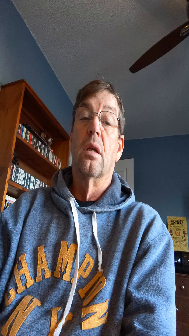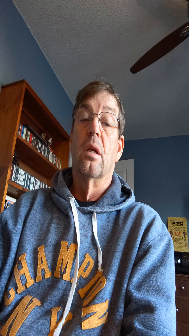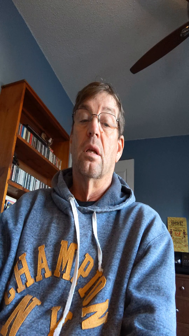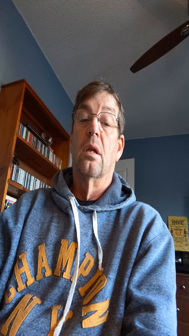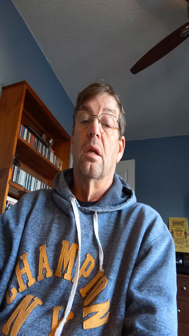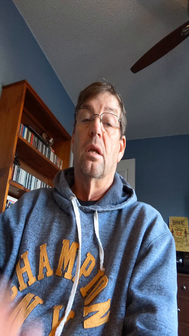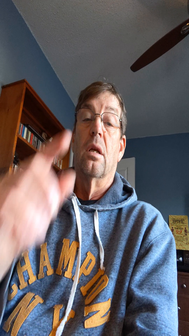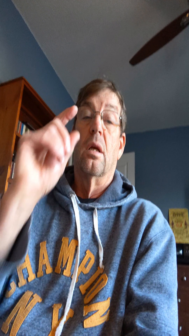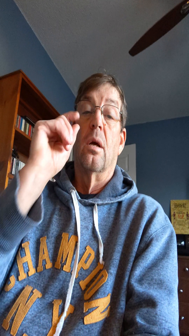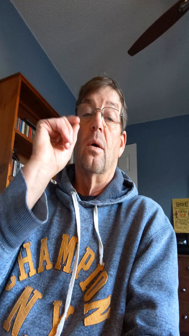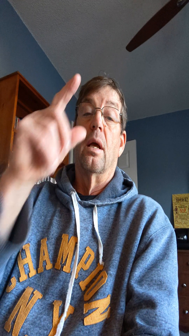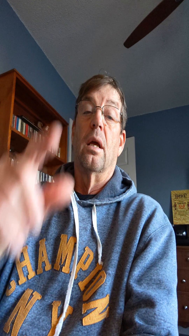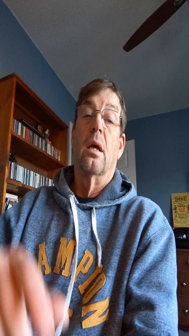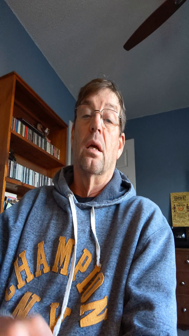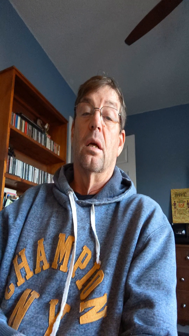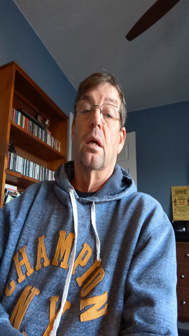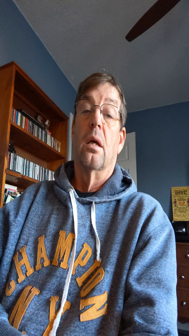awake